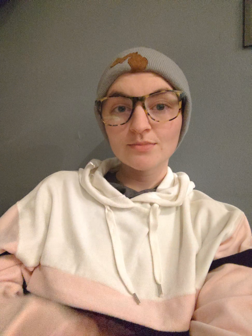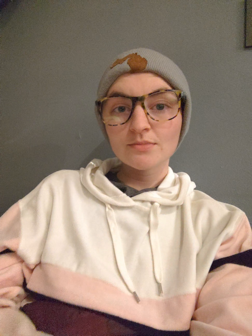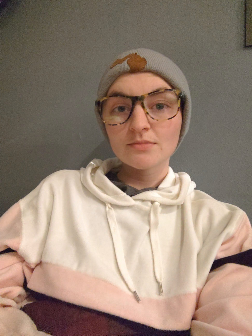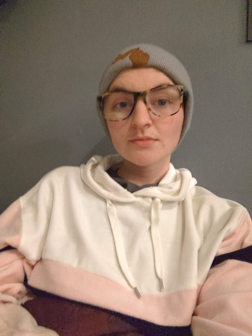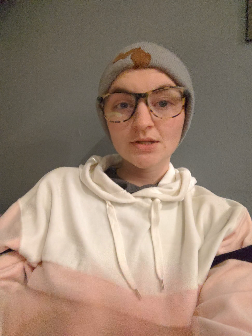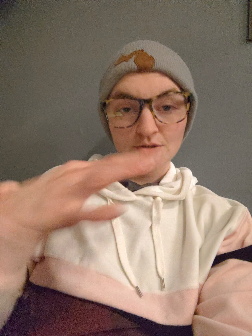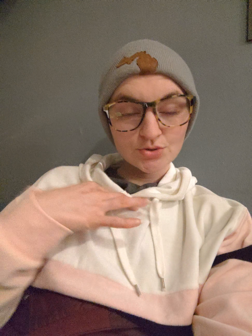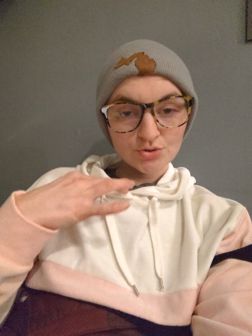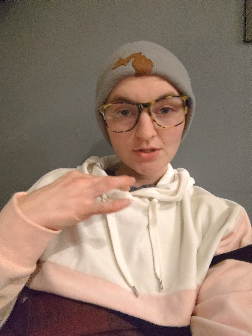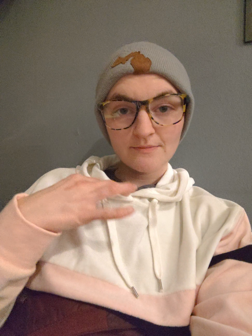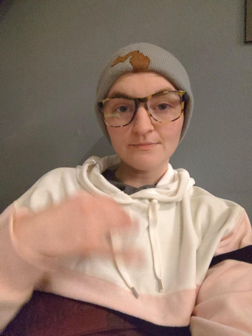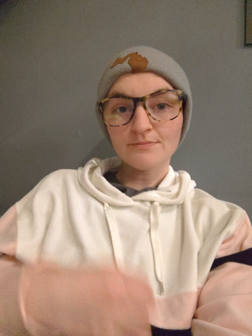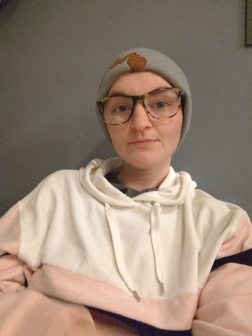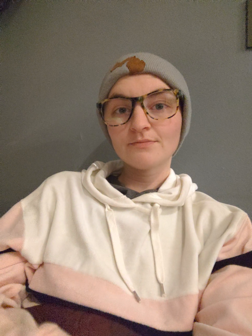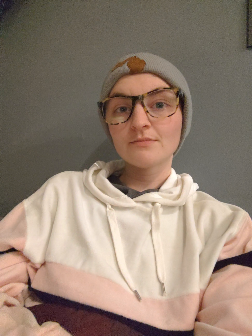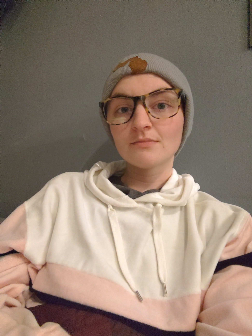shirt